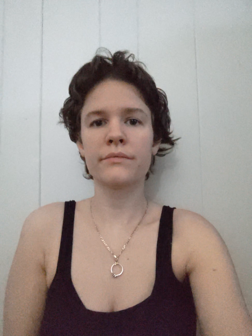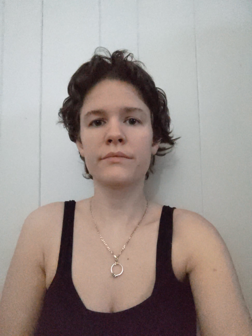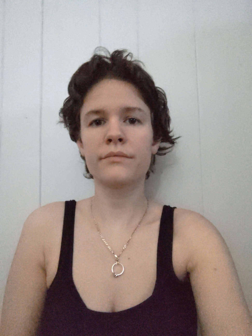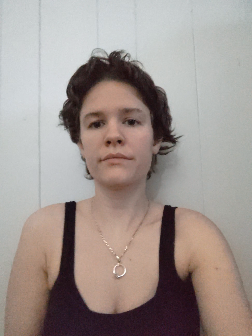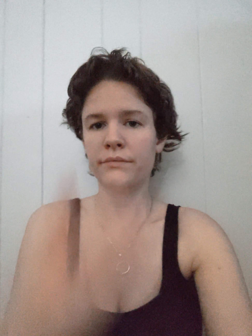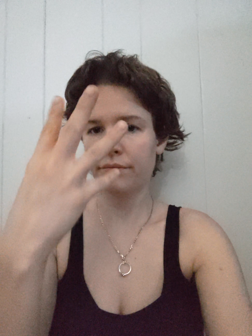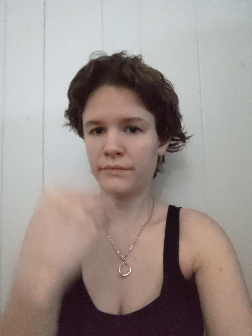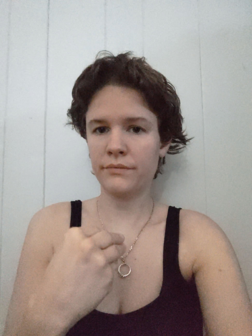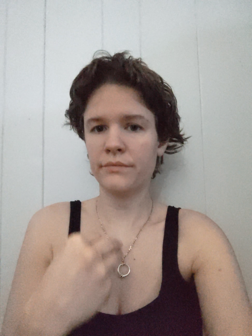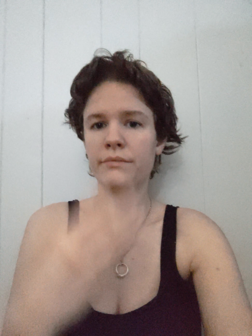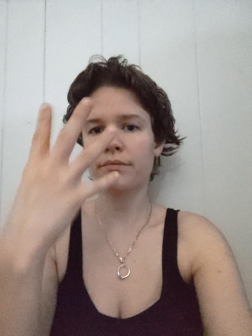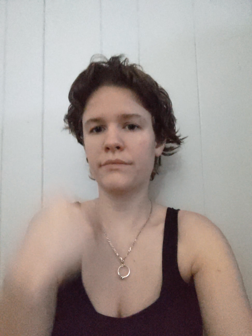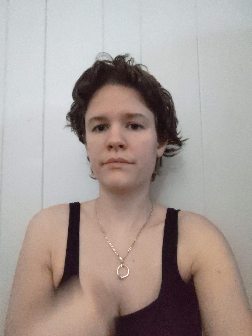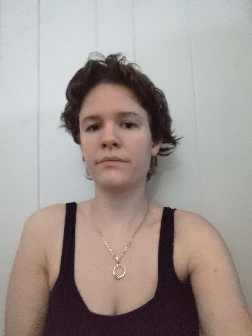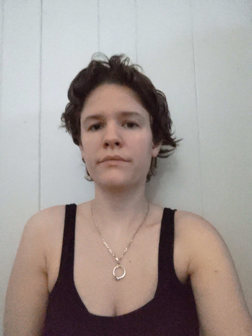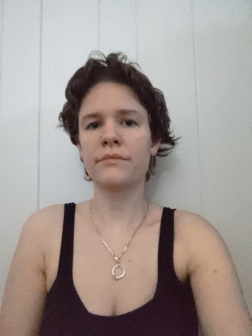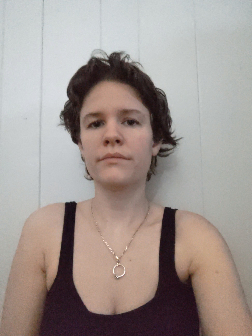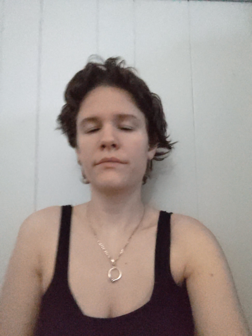sleepy